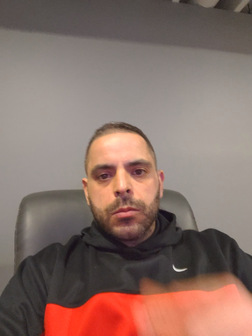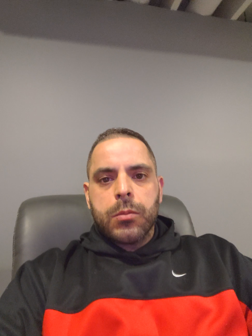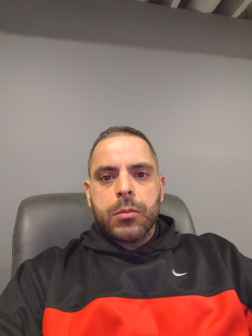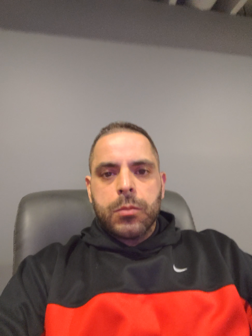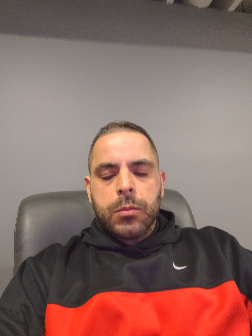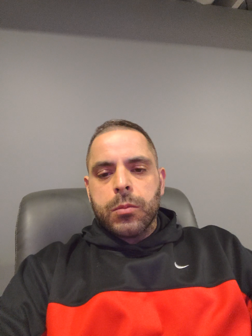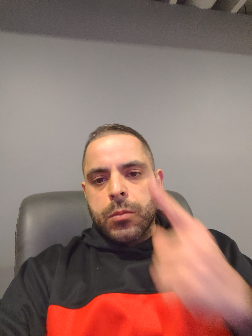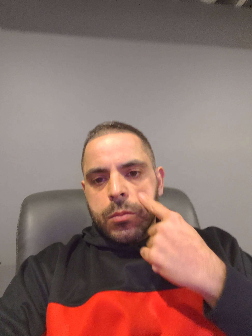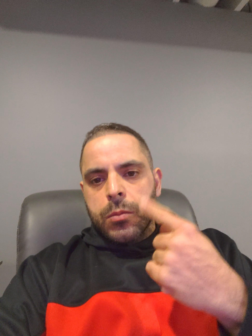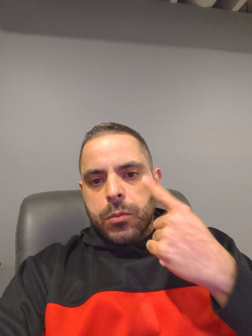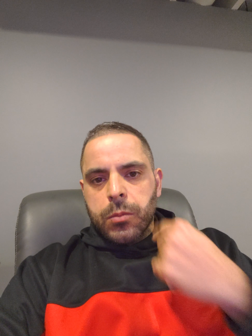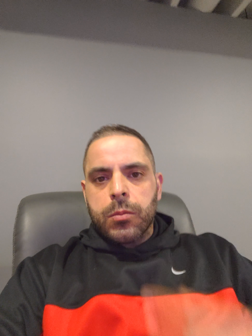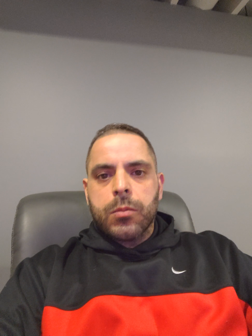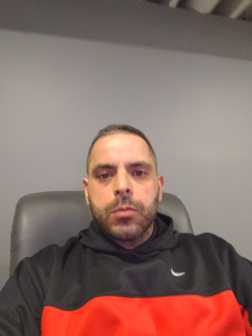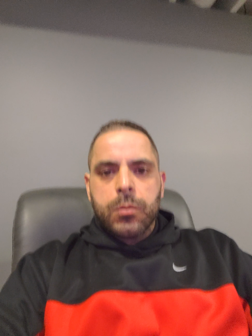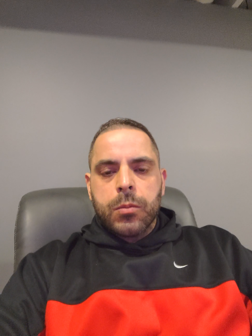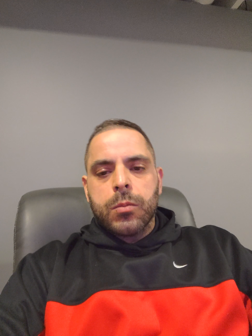cry